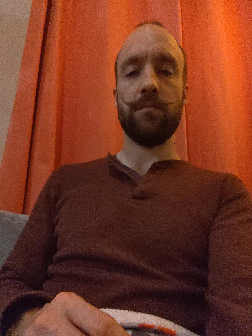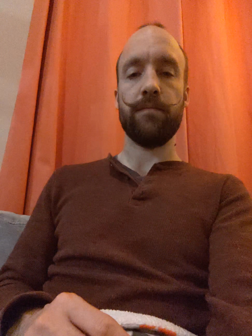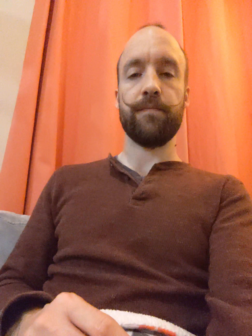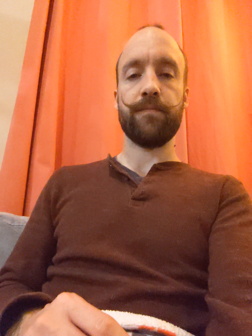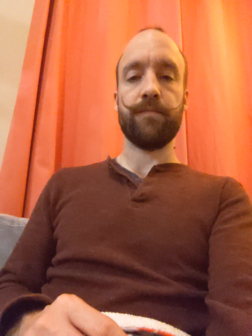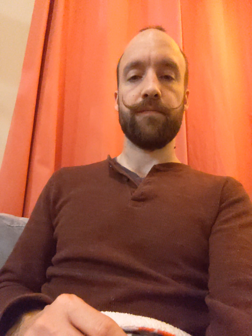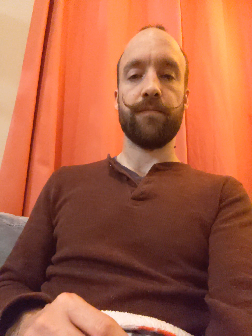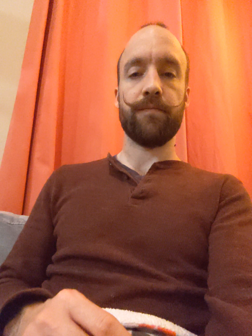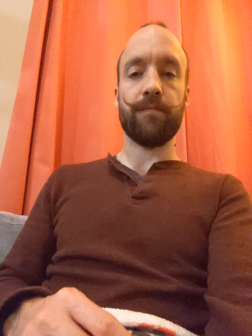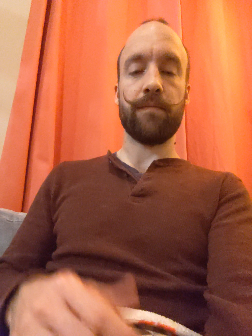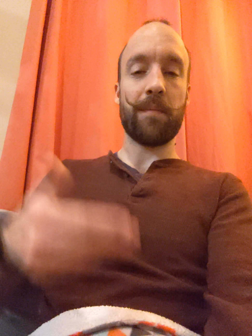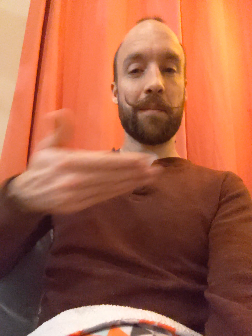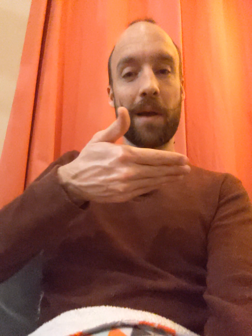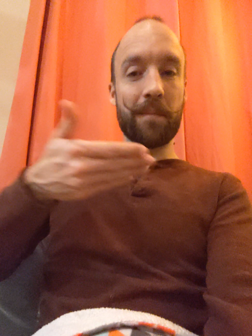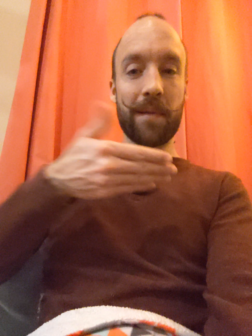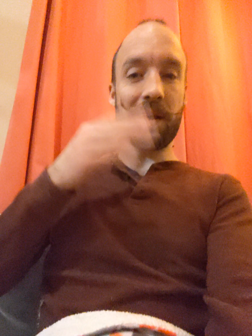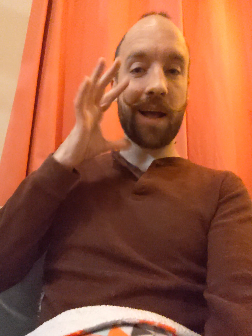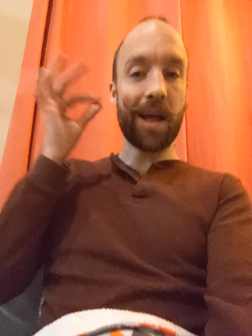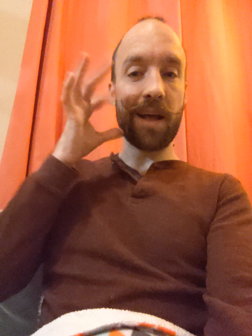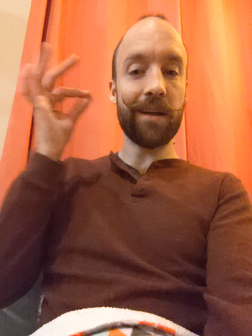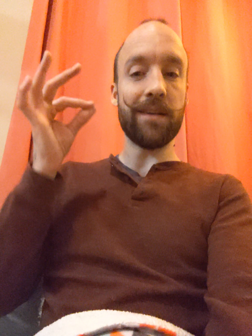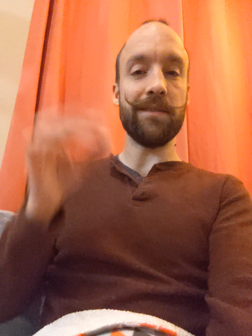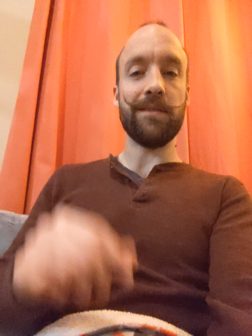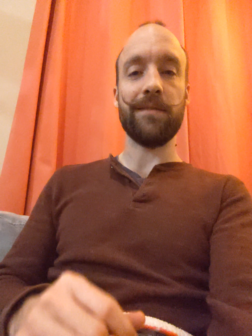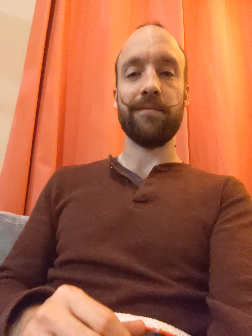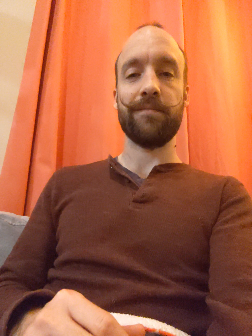kitty